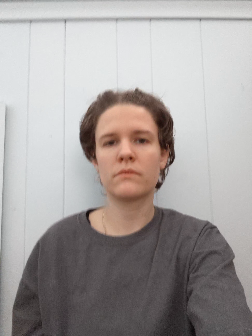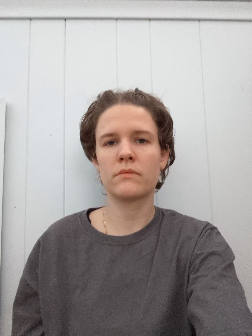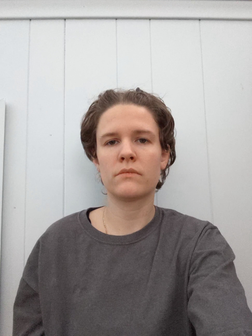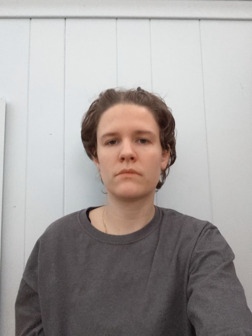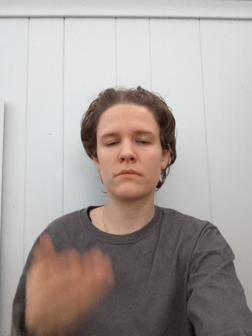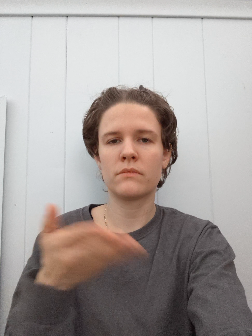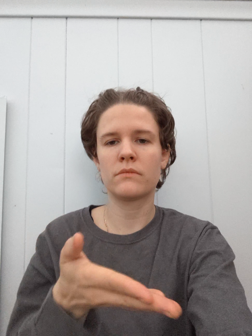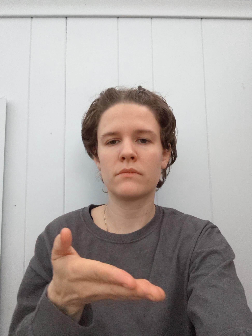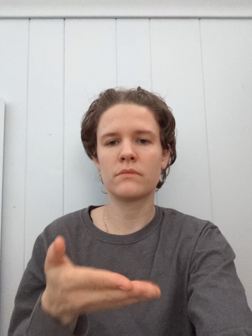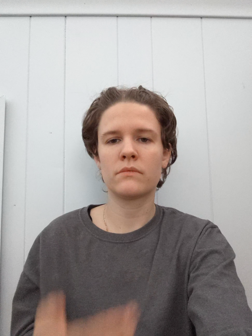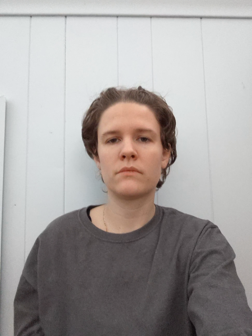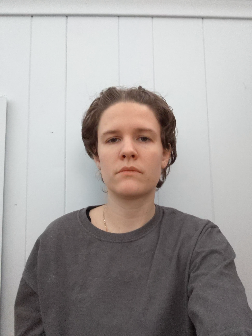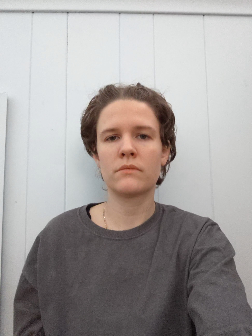there